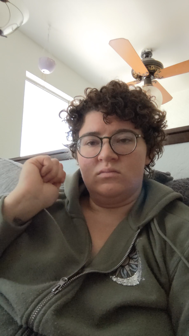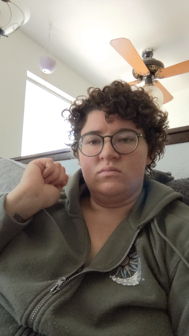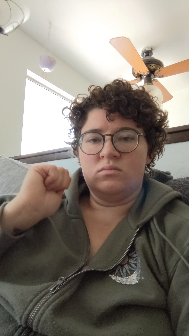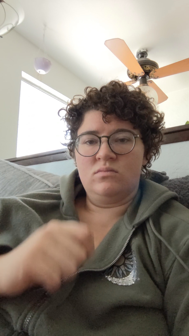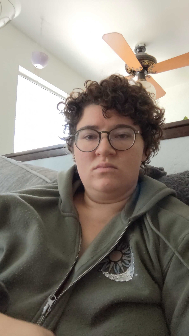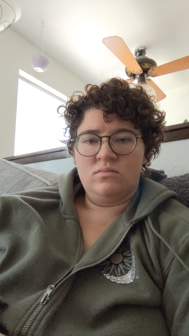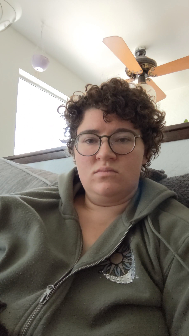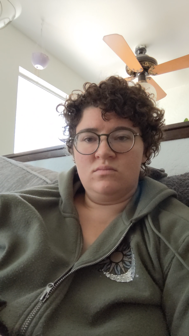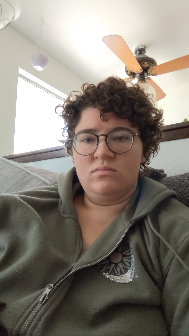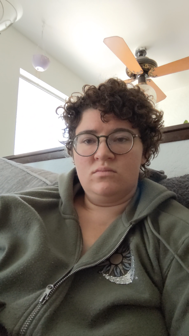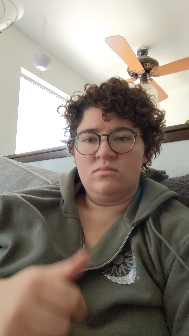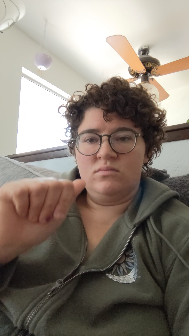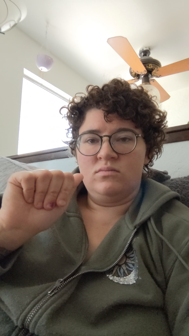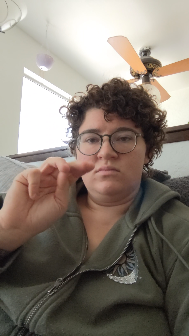am